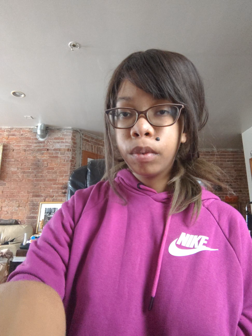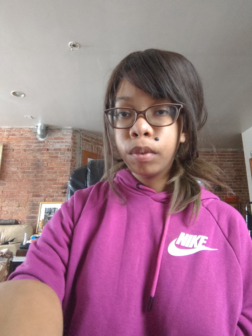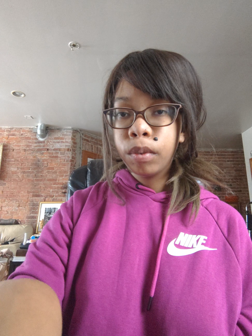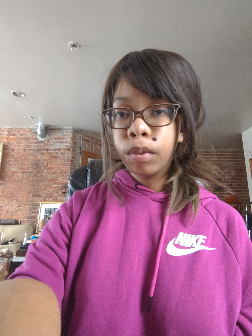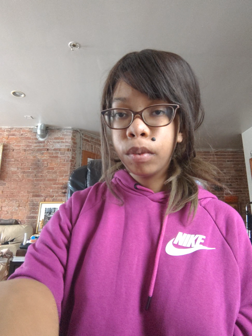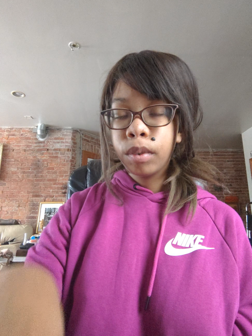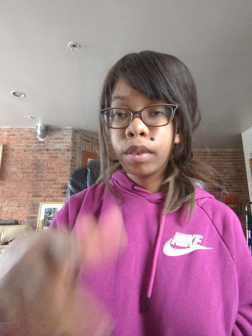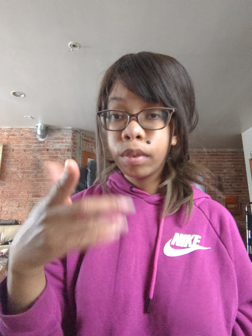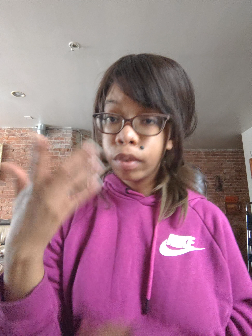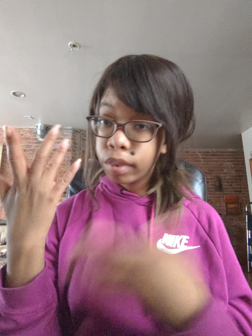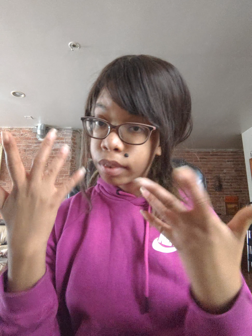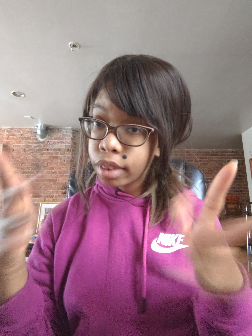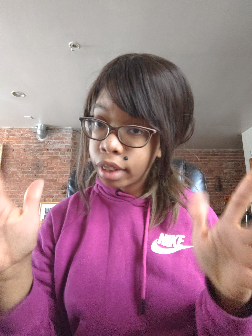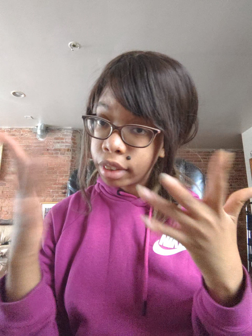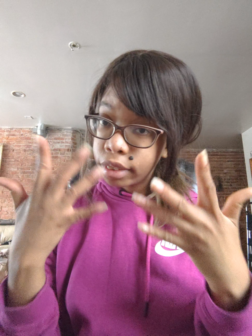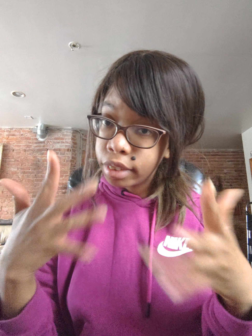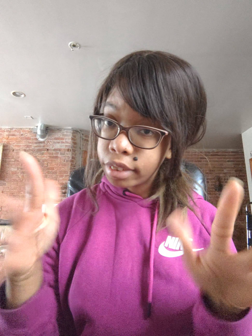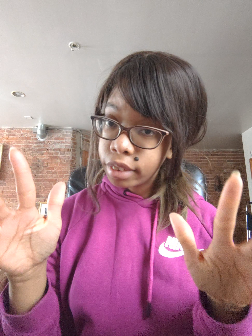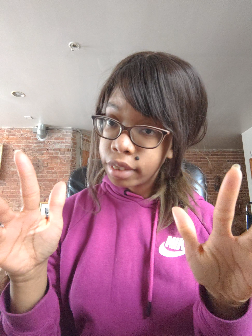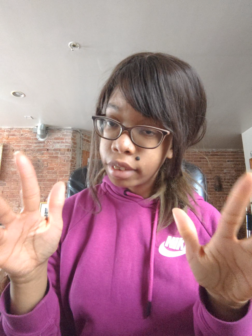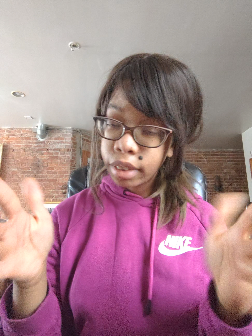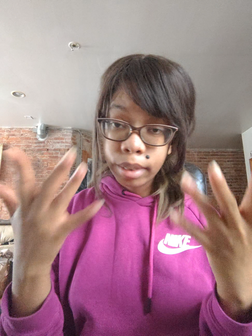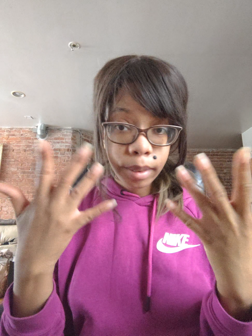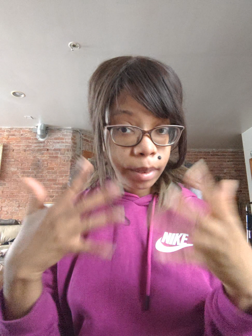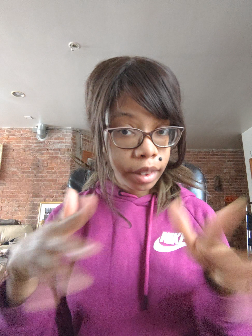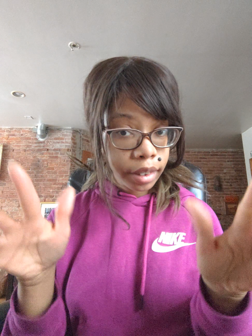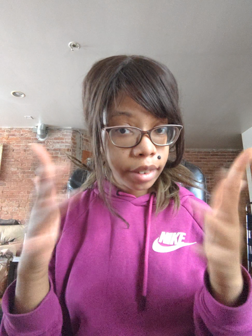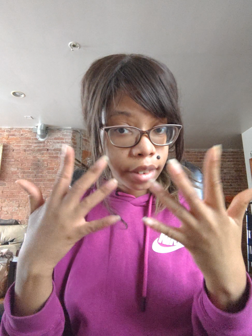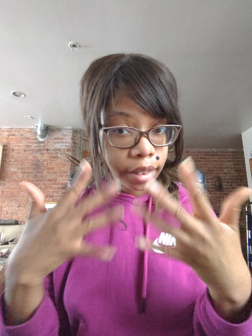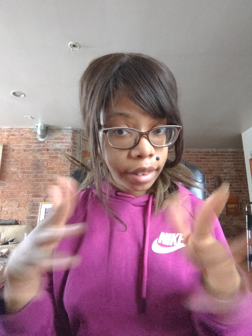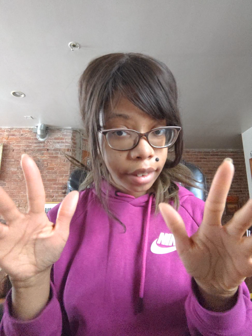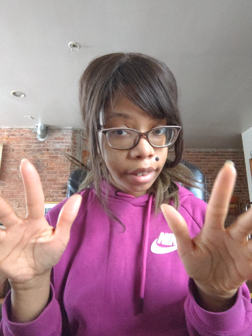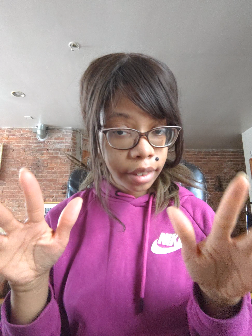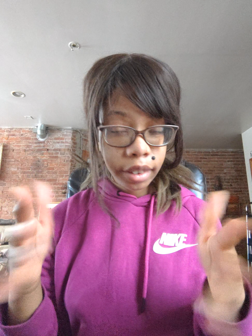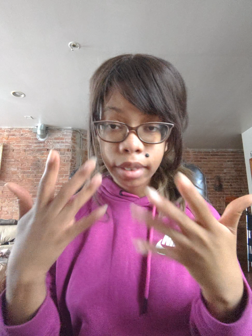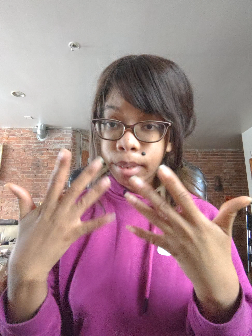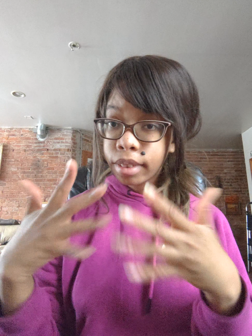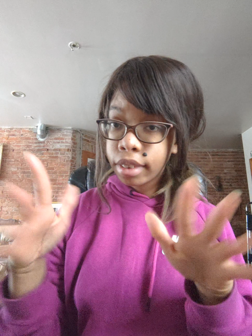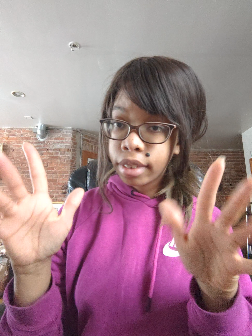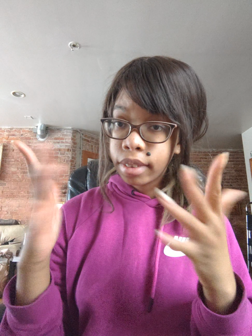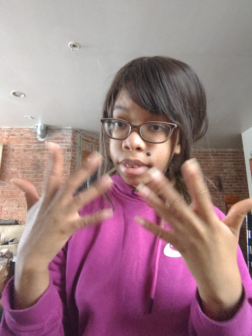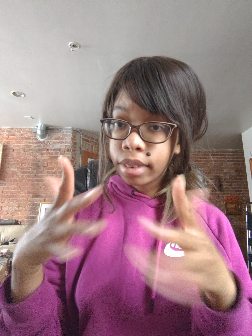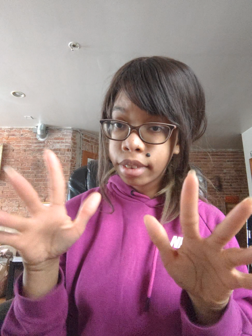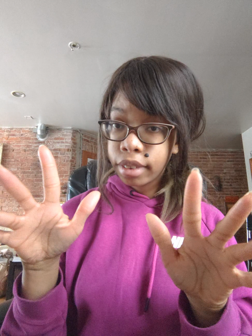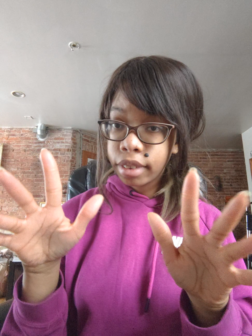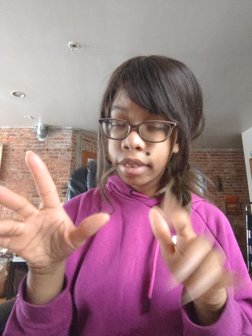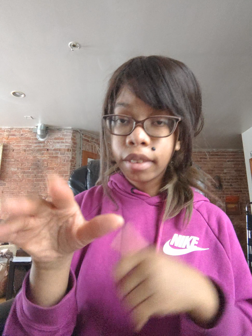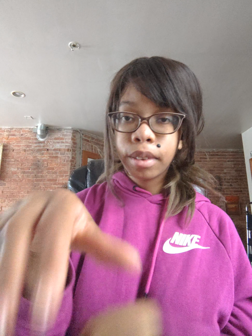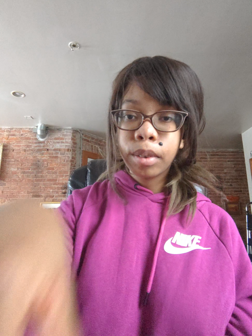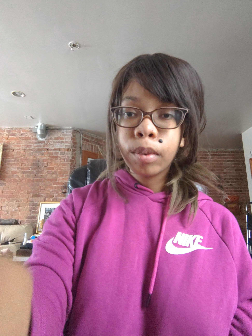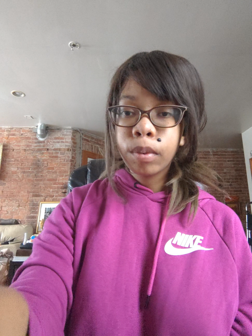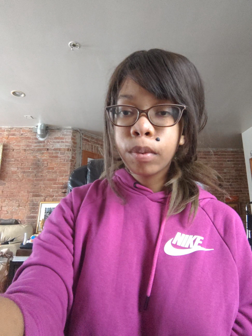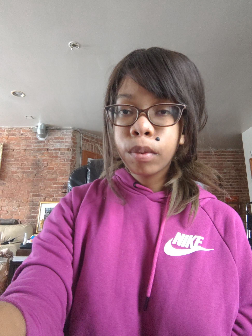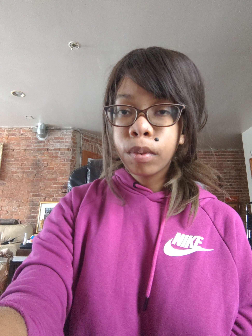finish